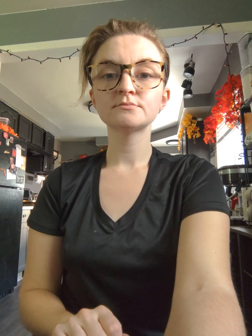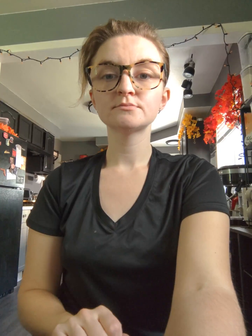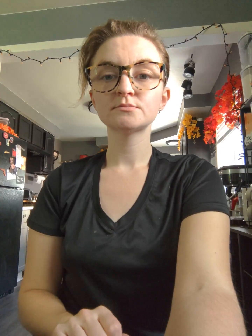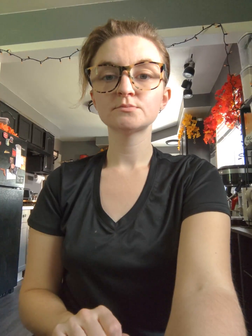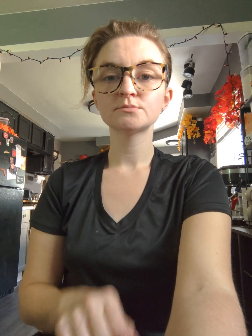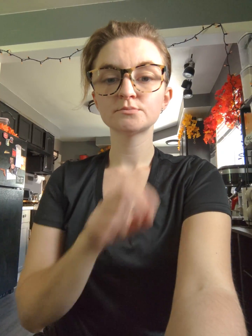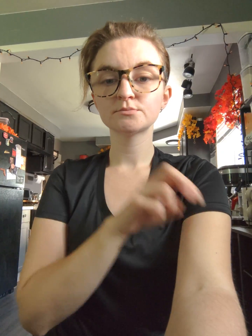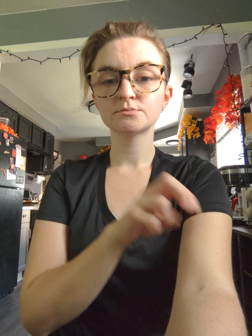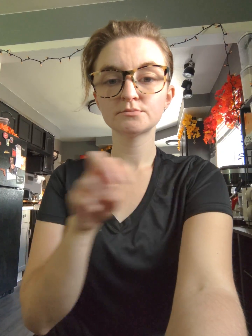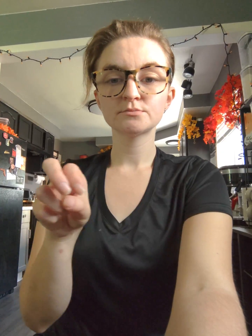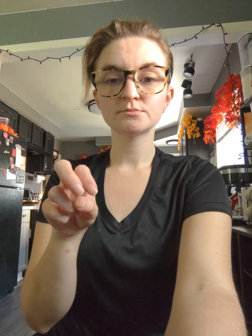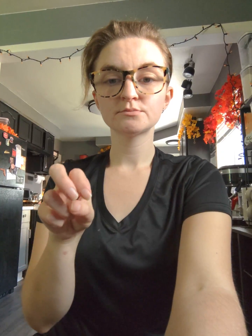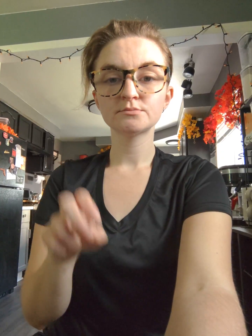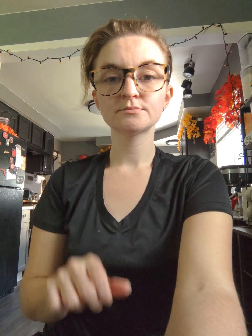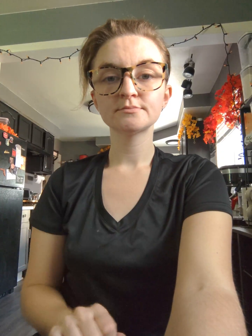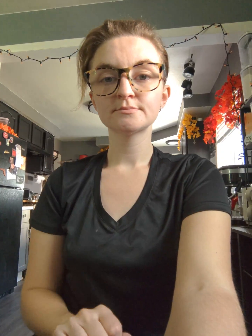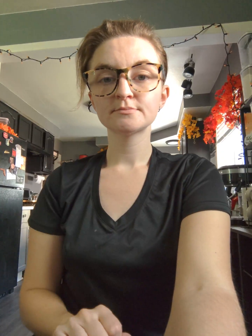couch